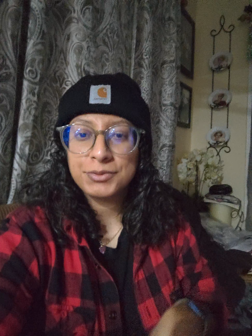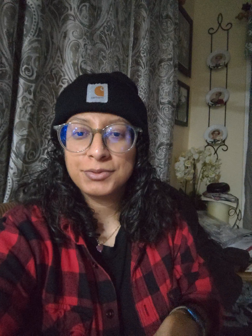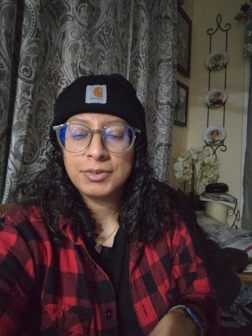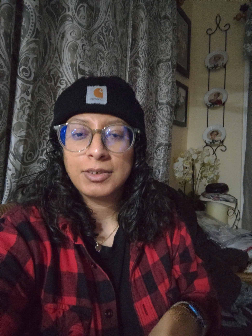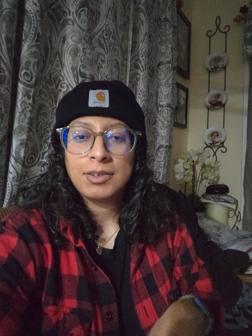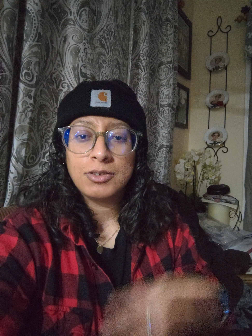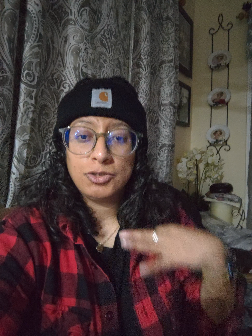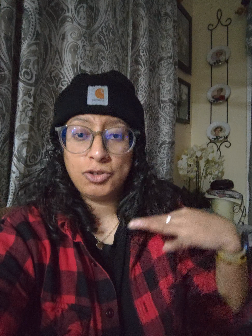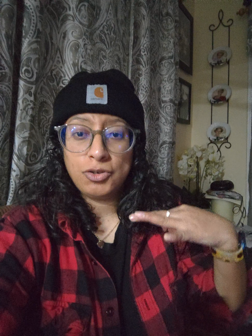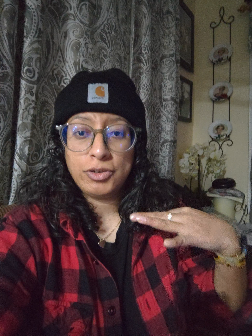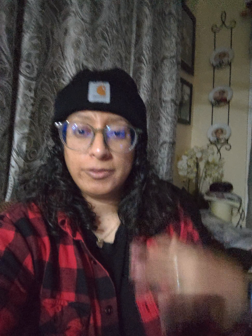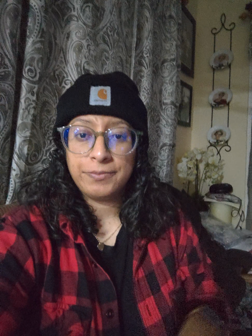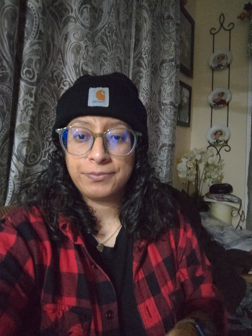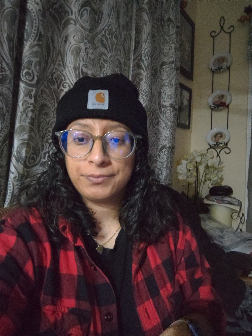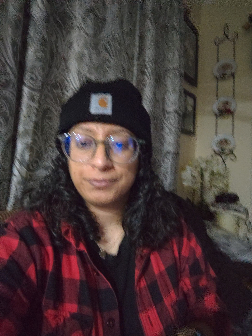shirt